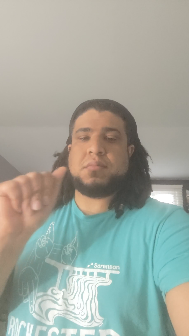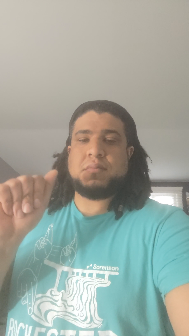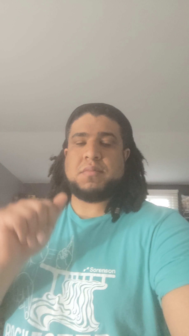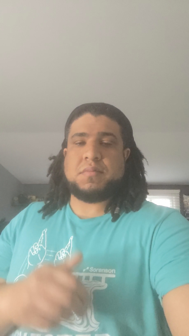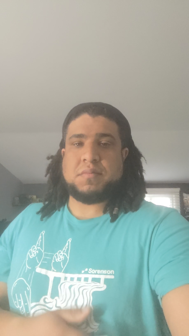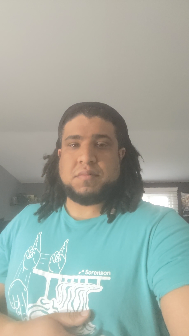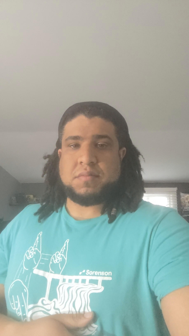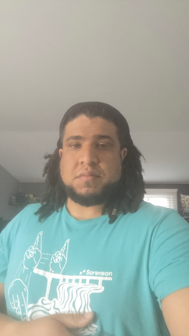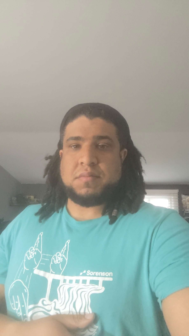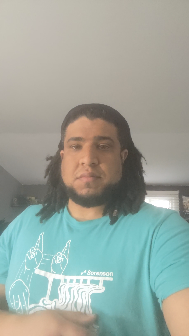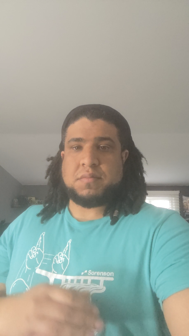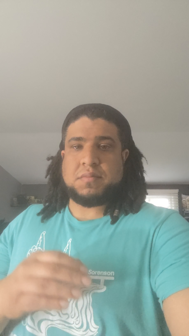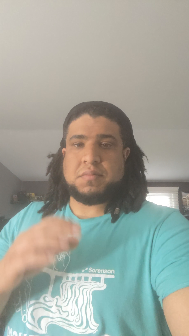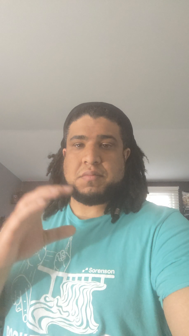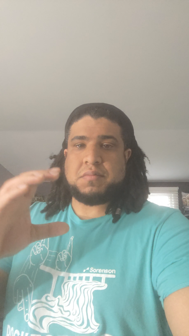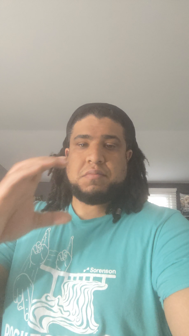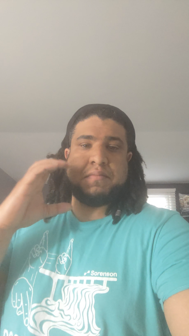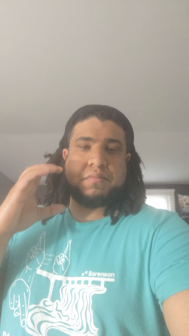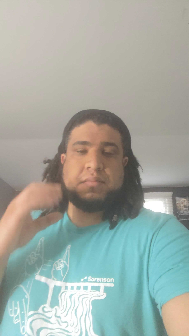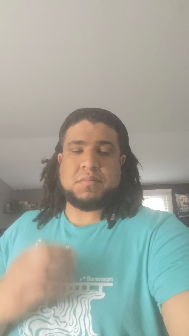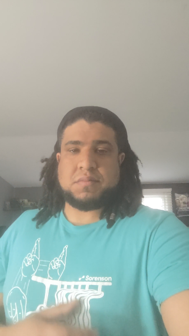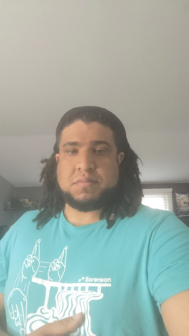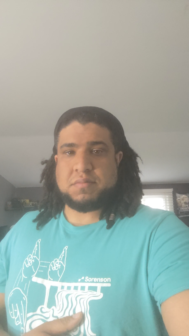bus